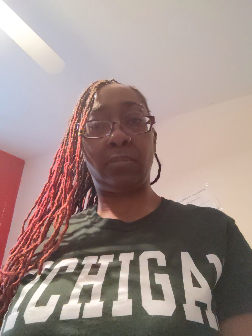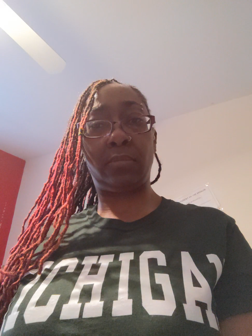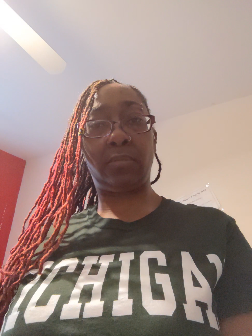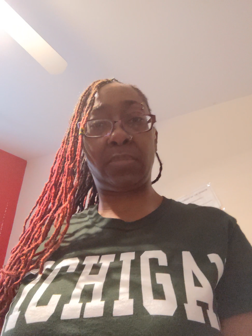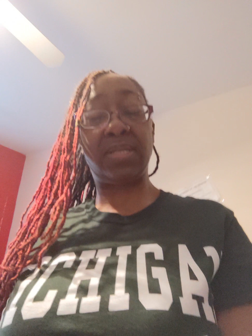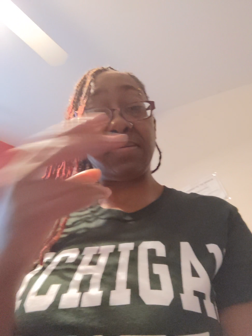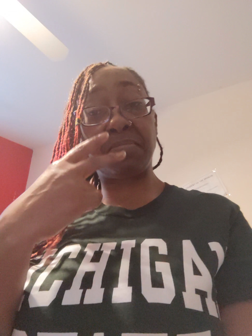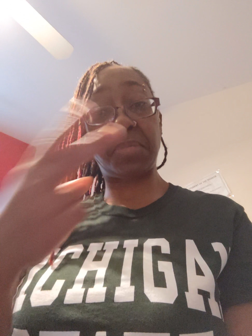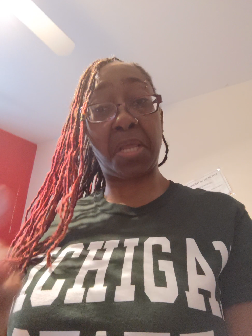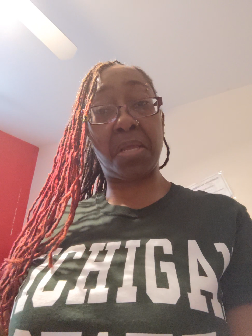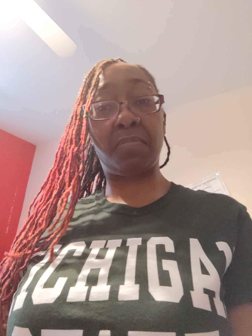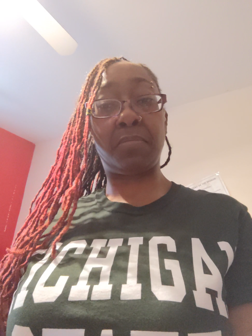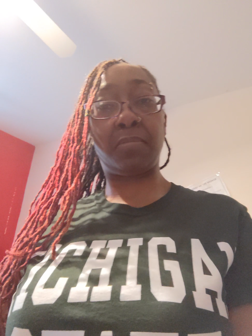see